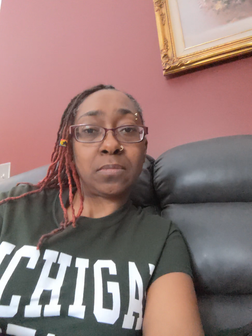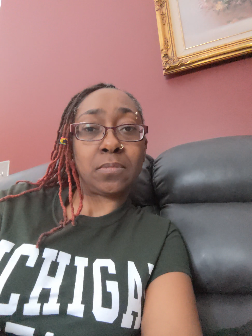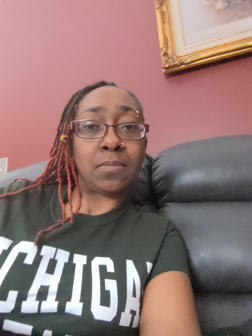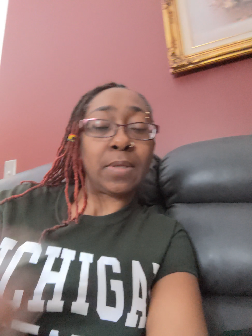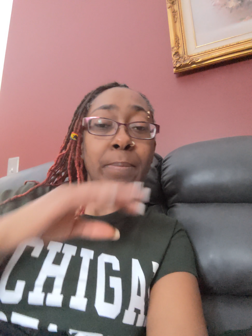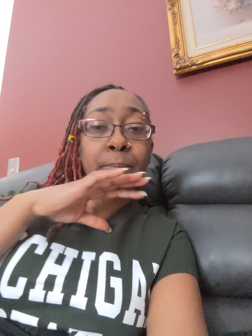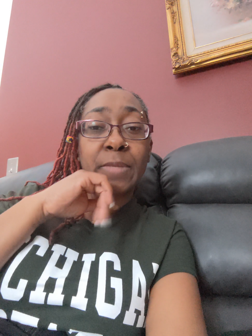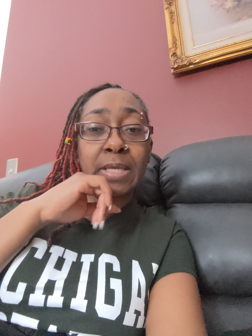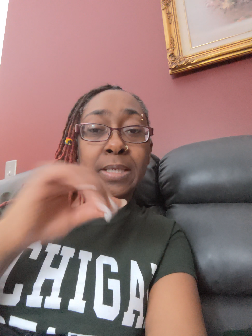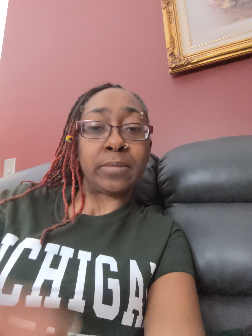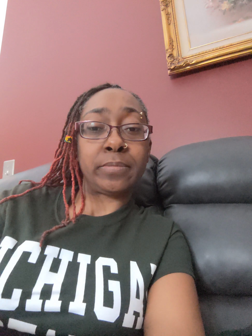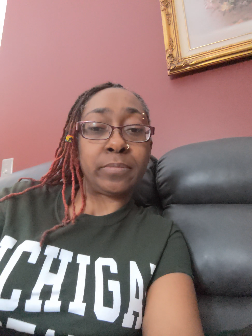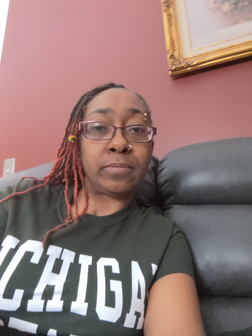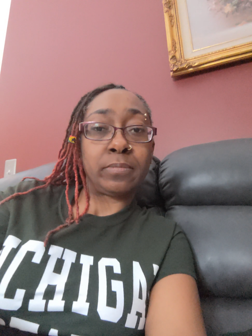pig